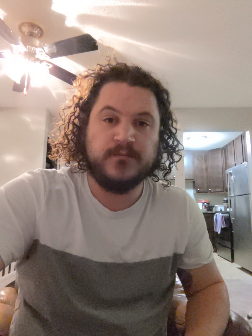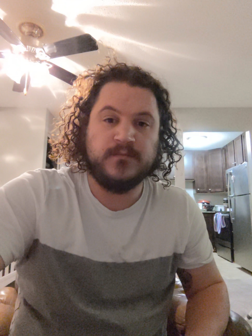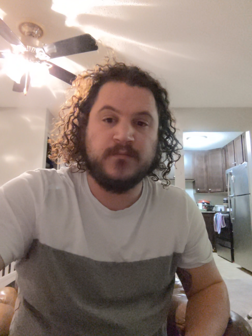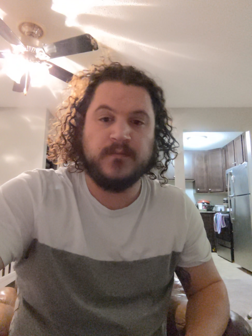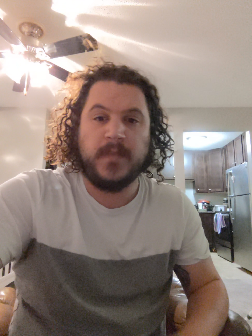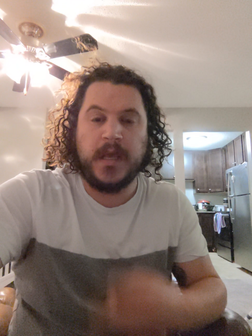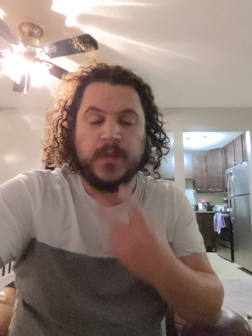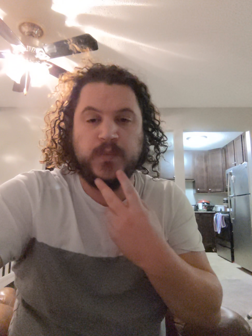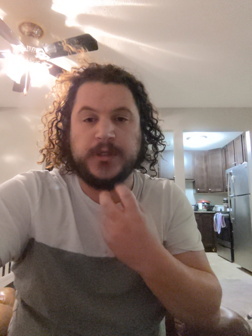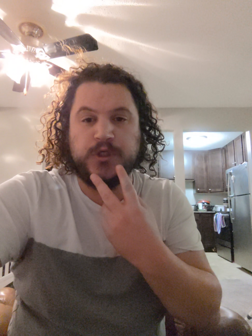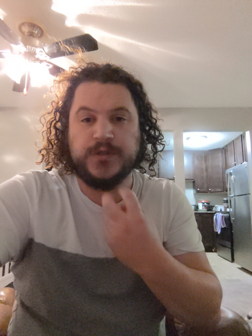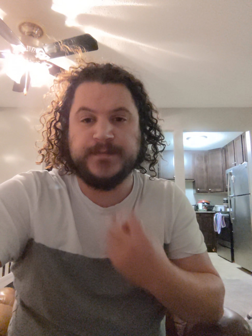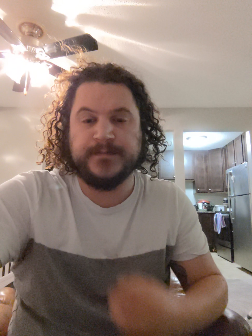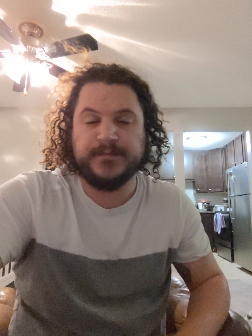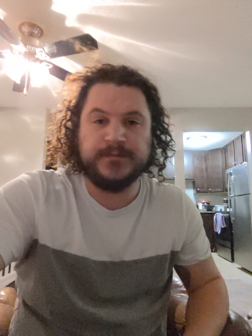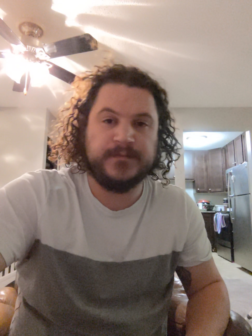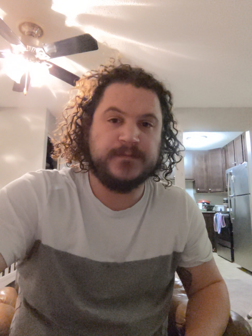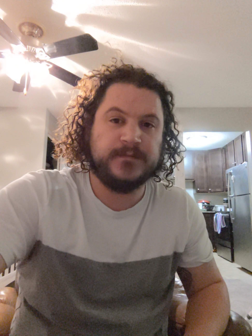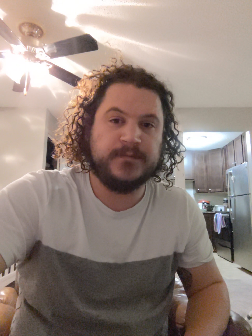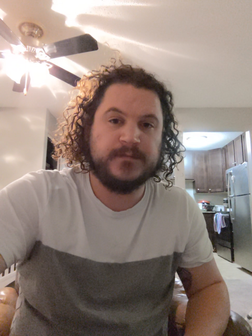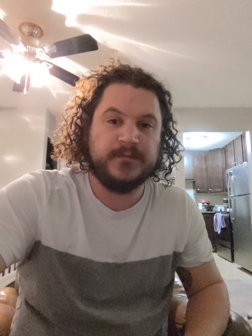underwear